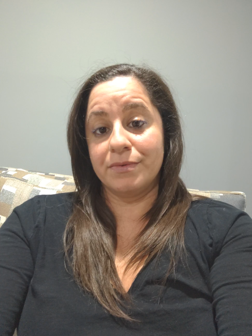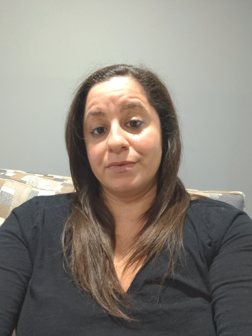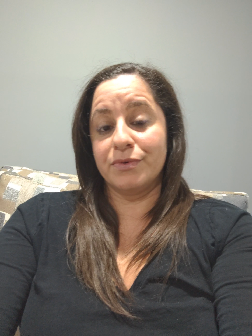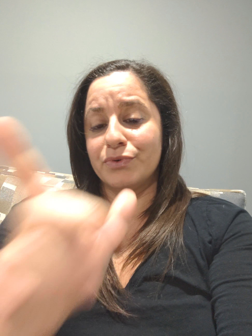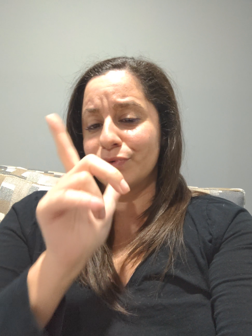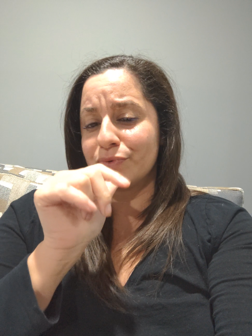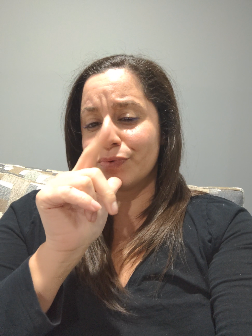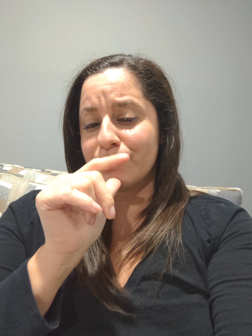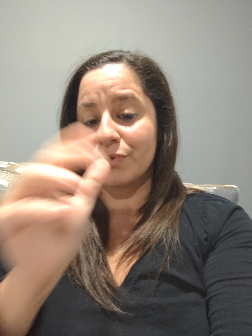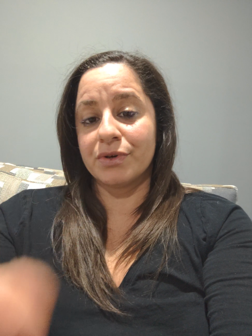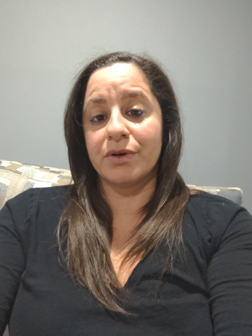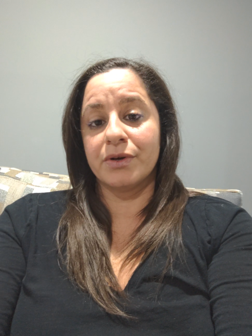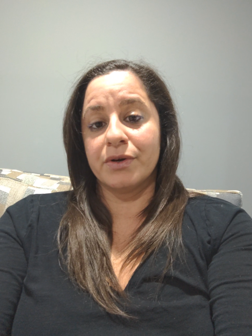who